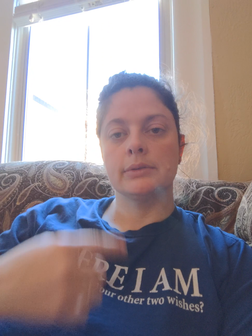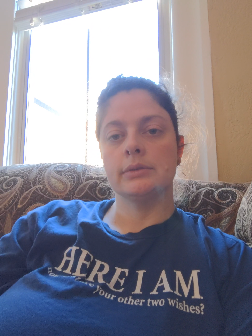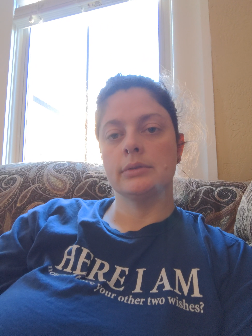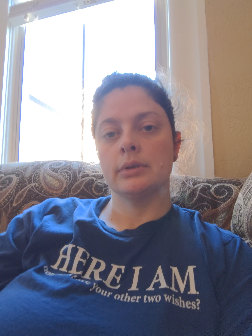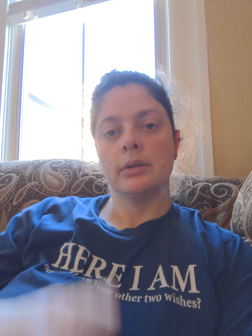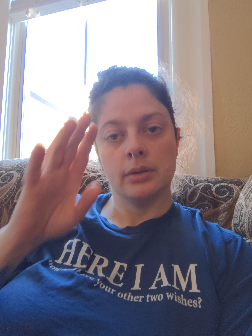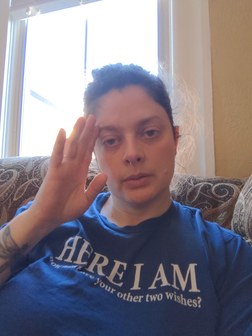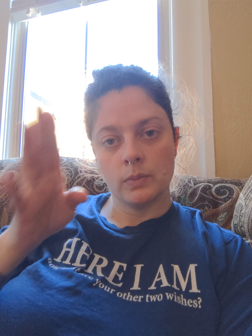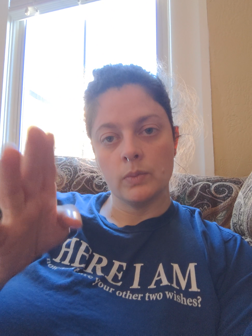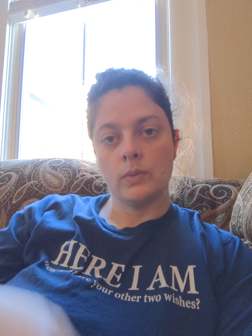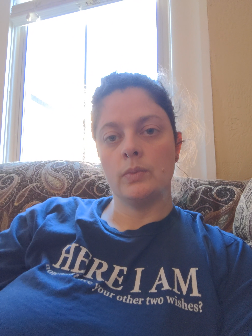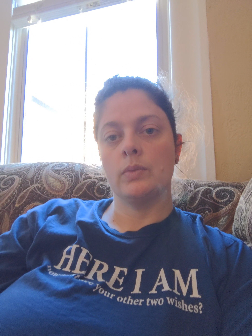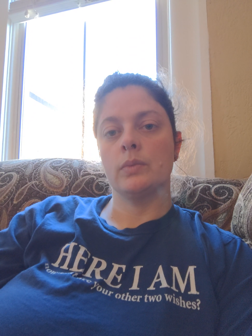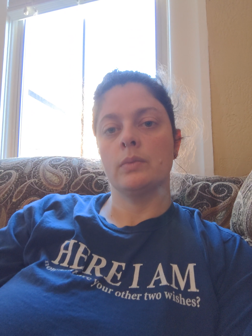hello